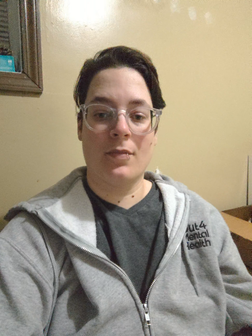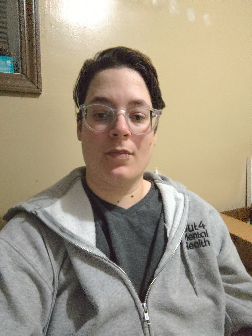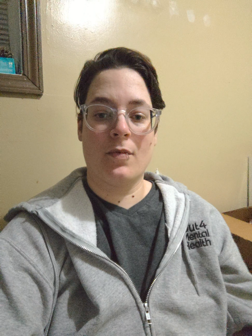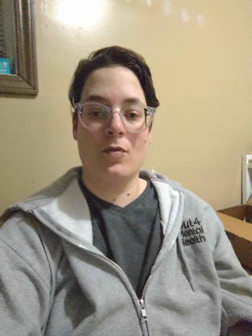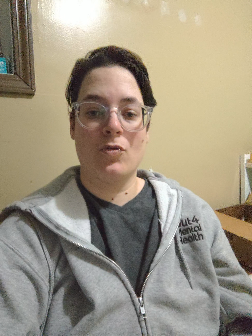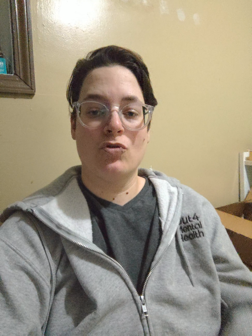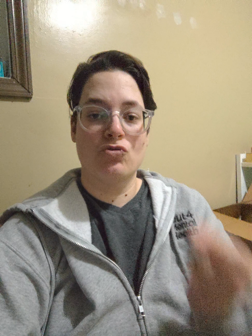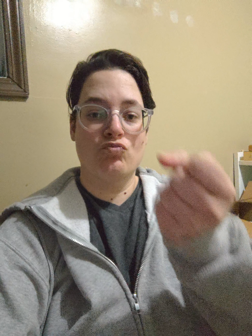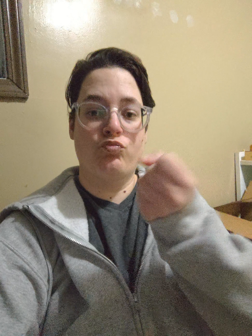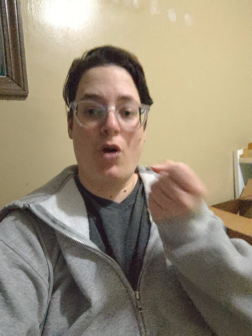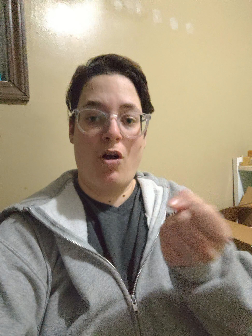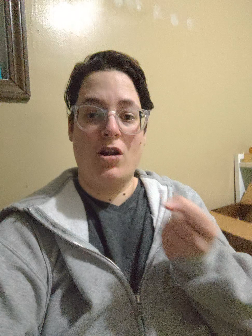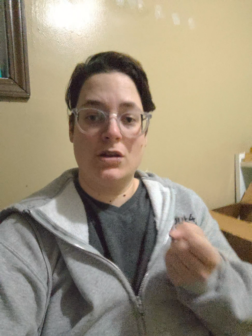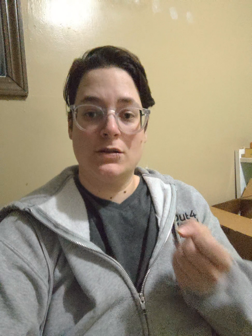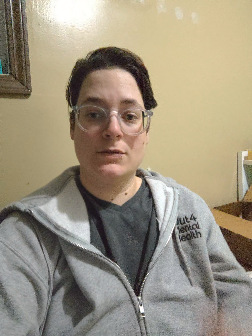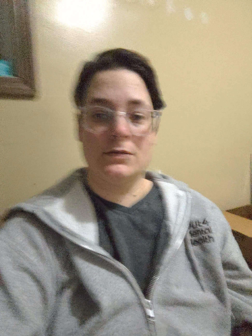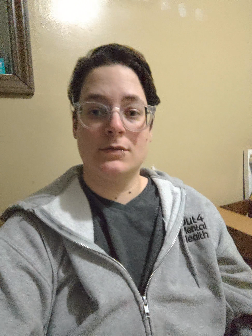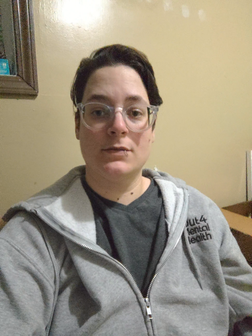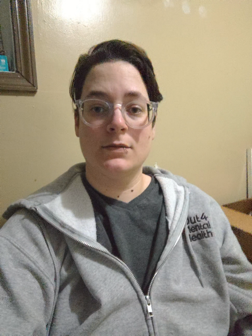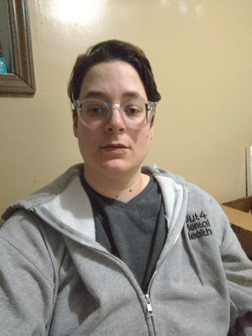drawer